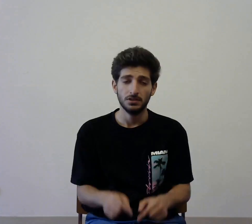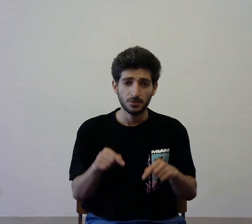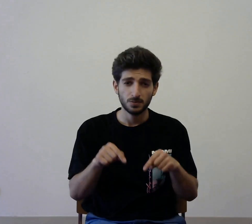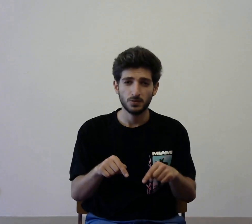burda